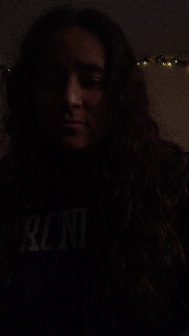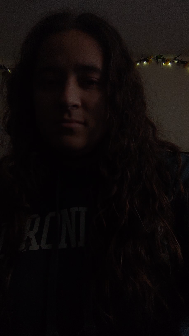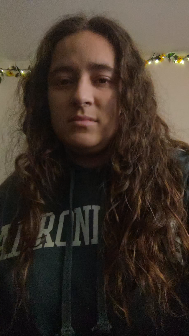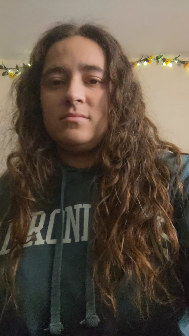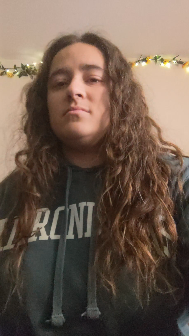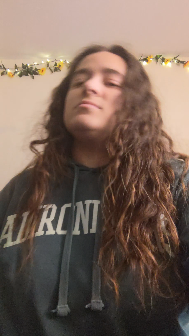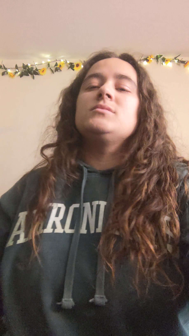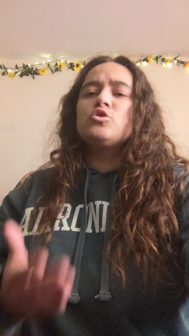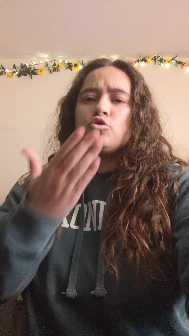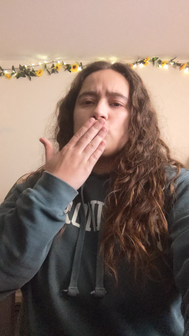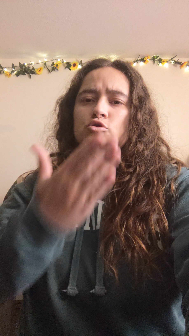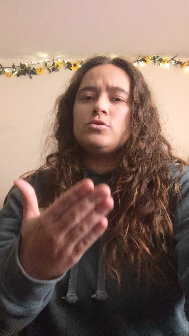good